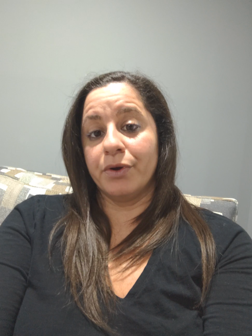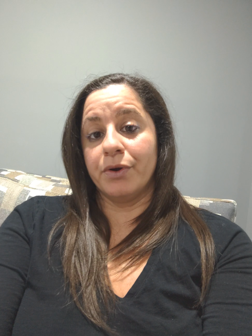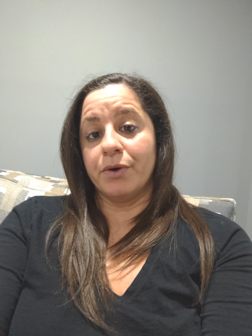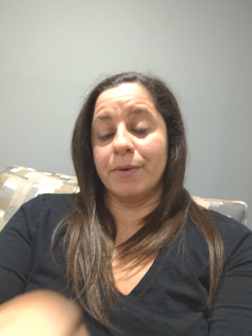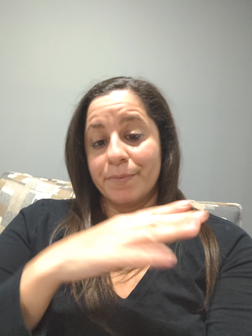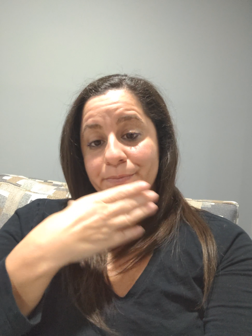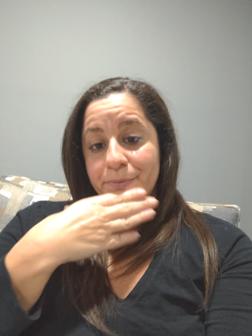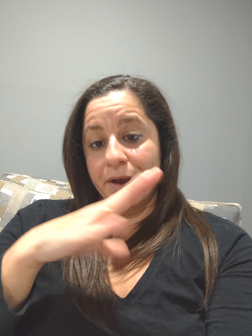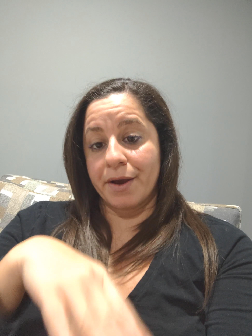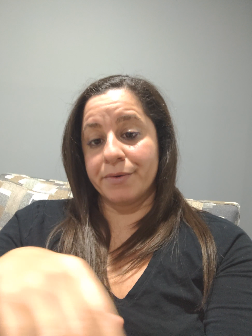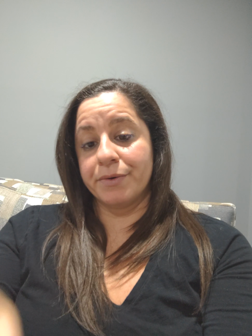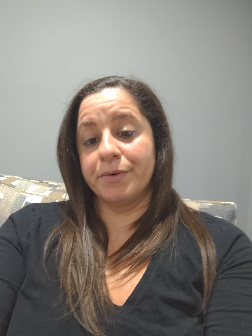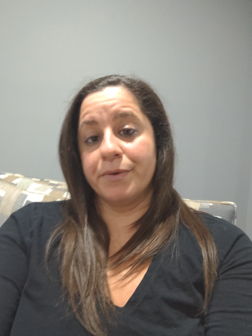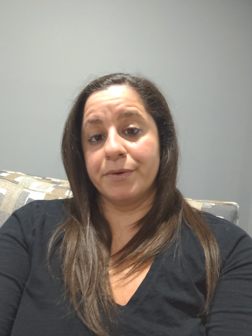bad